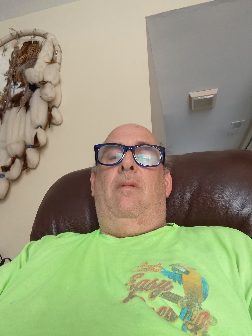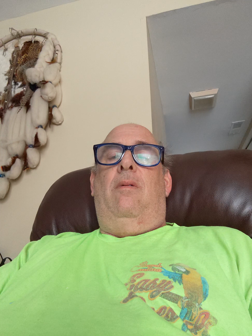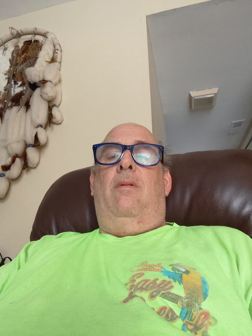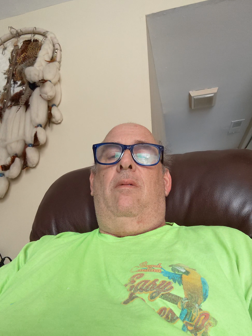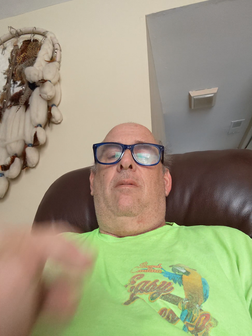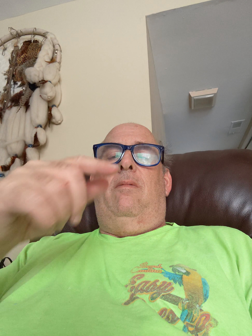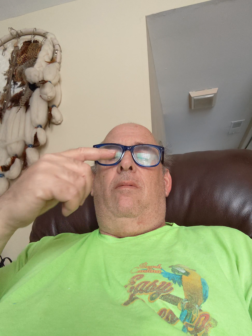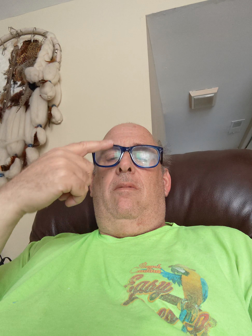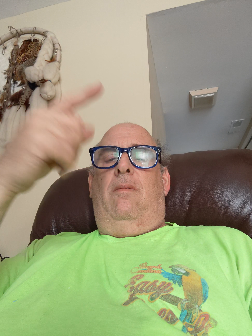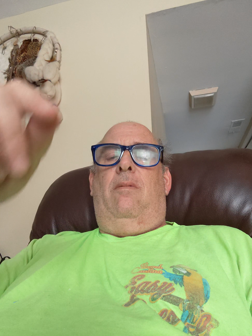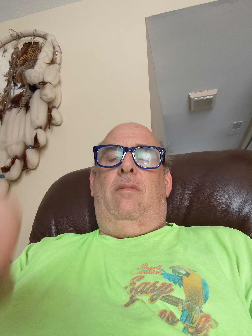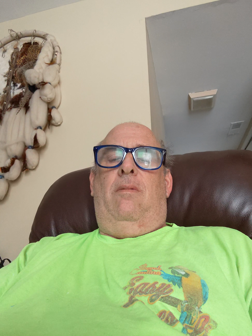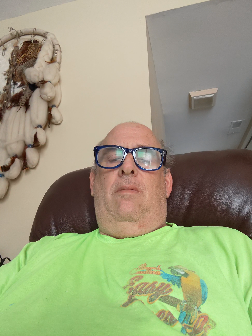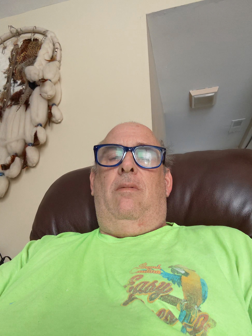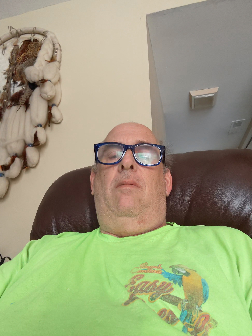go